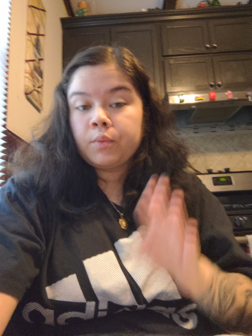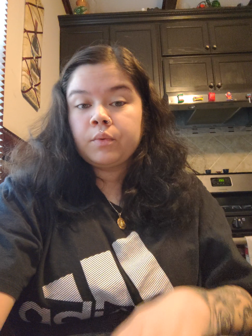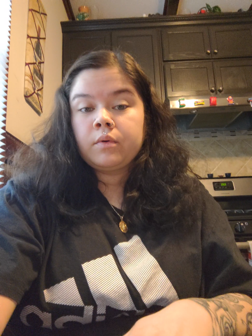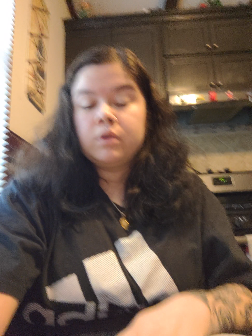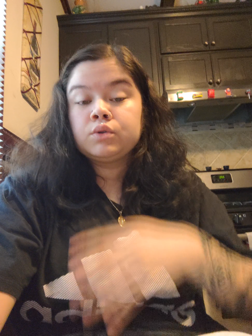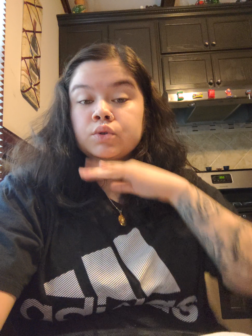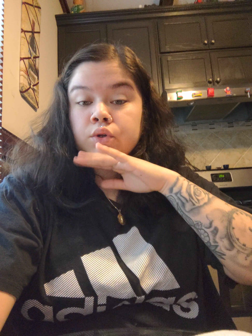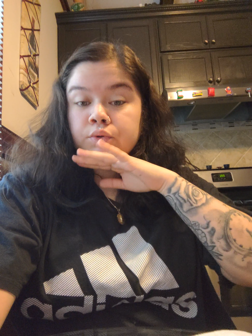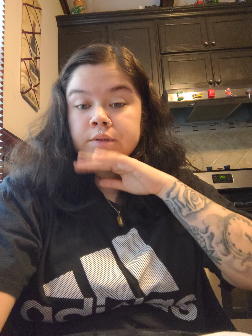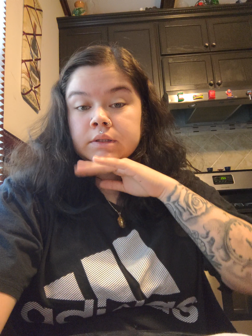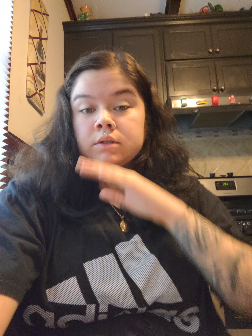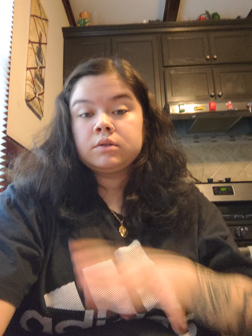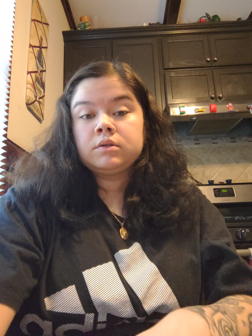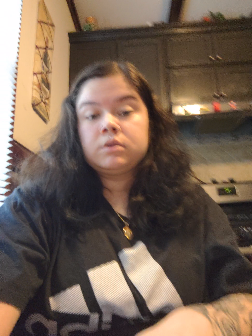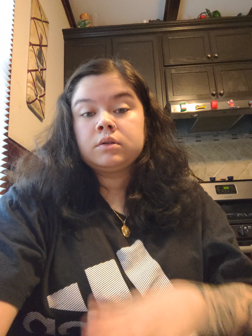dirty